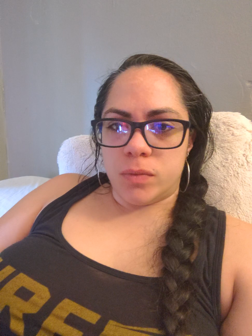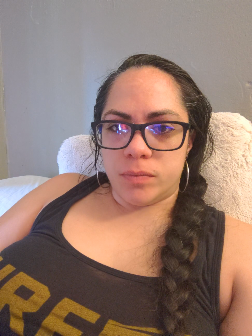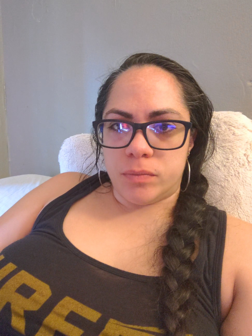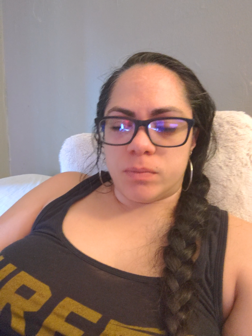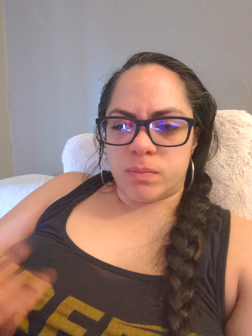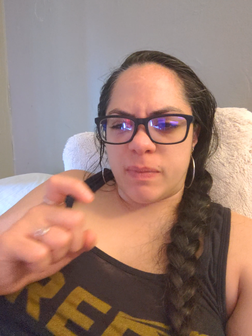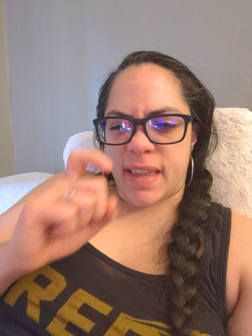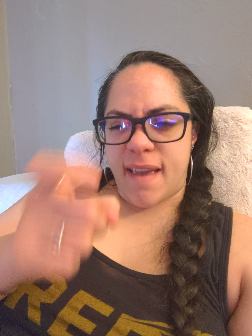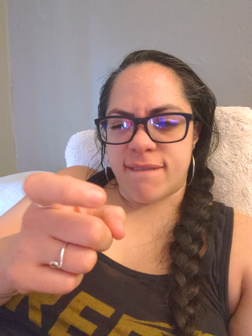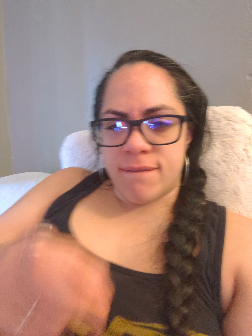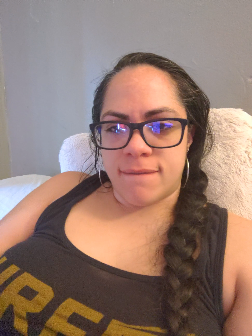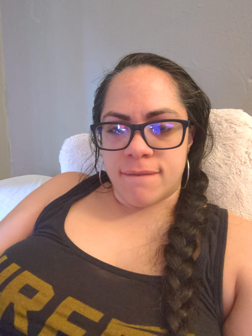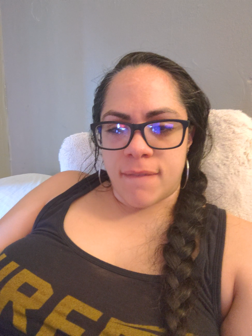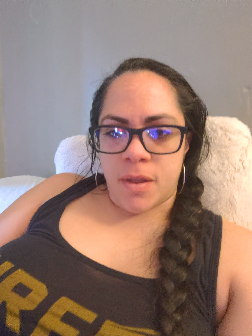gift